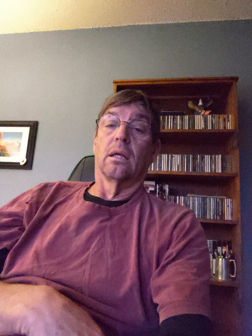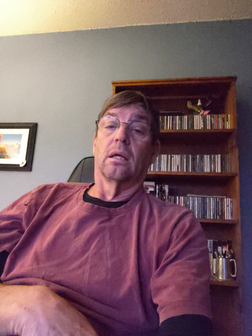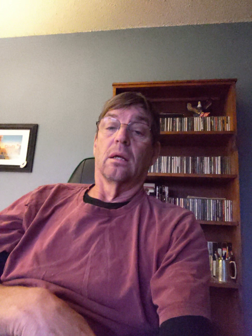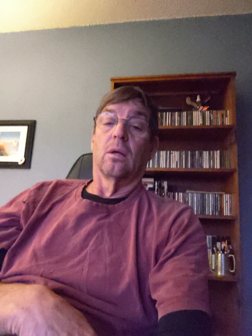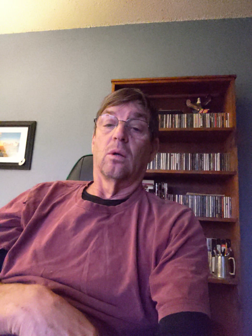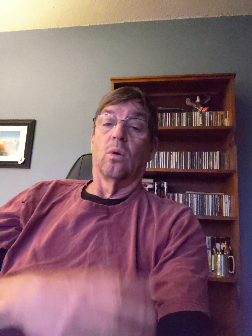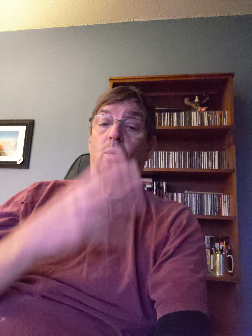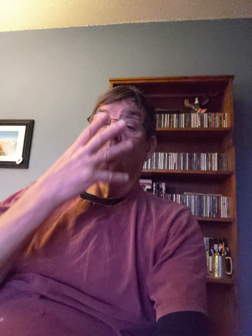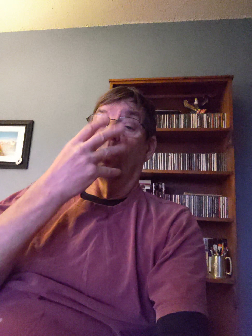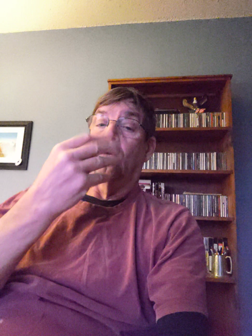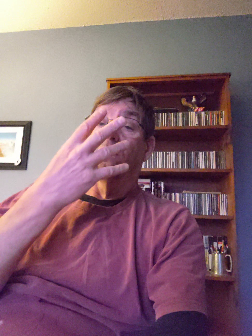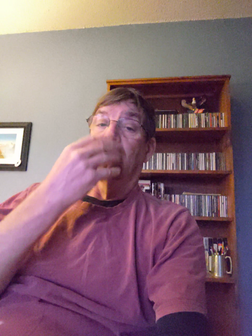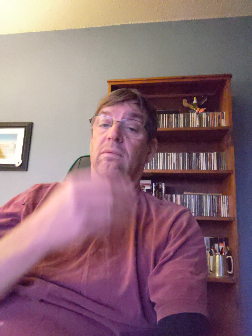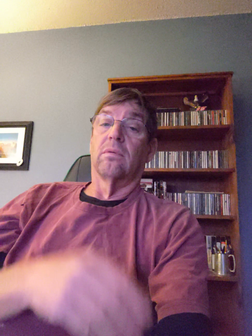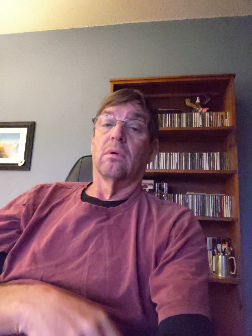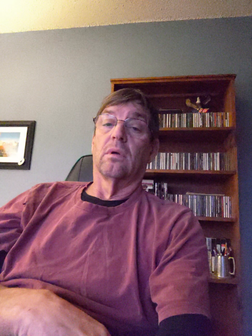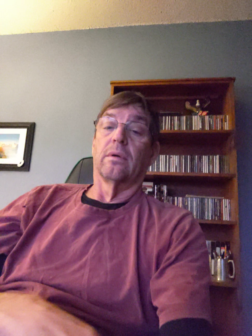wolf